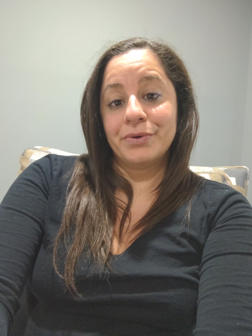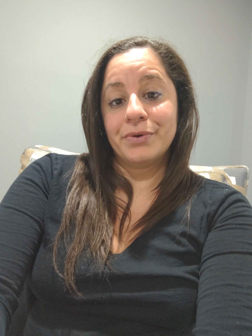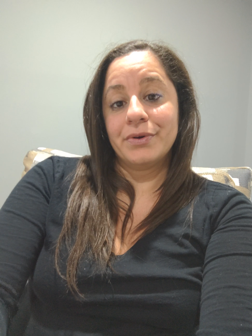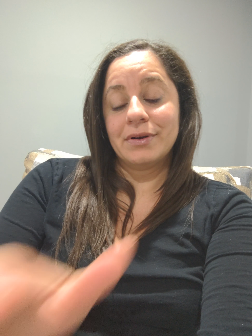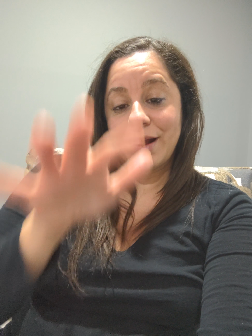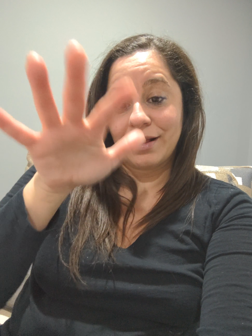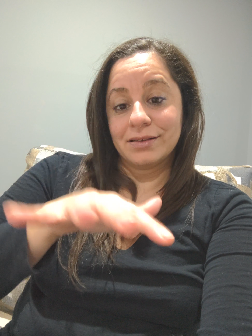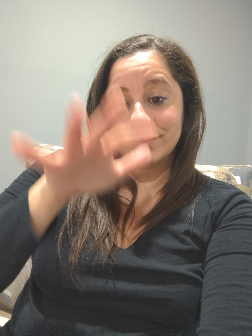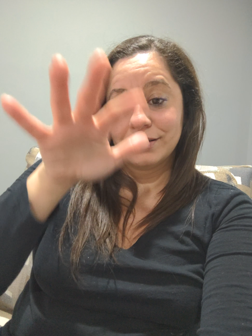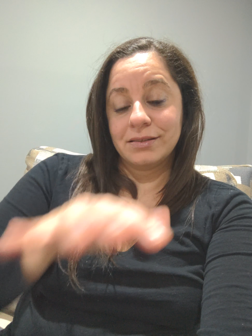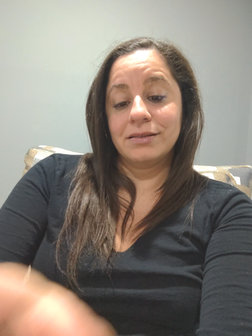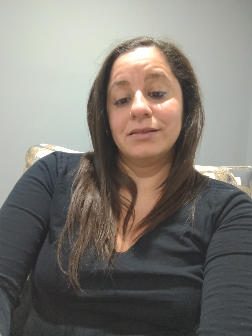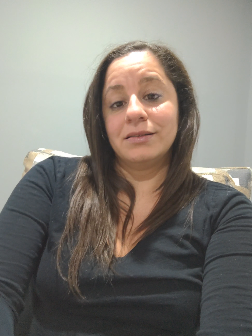alligator